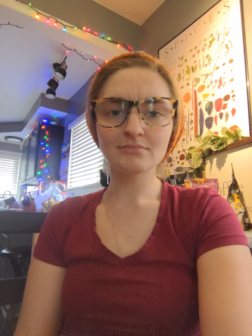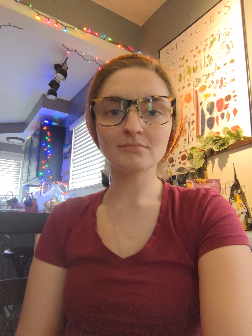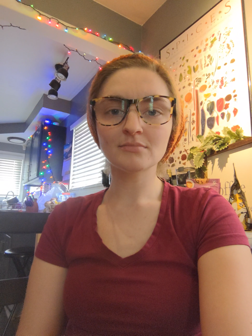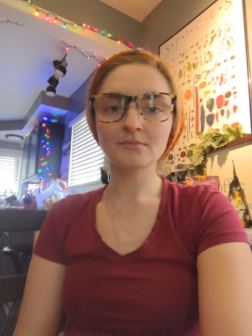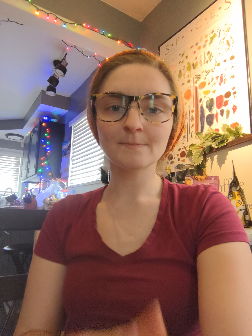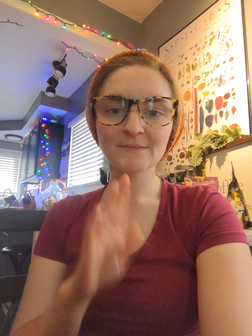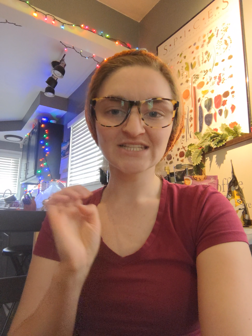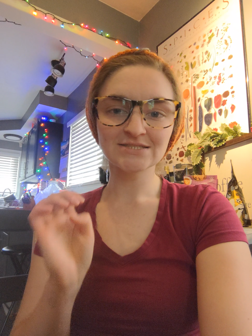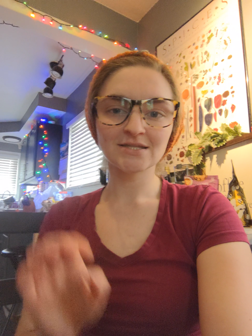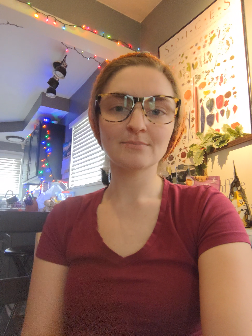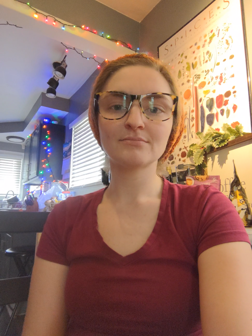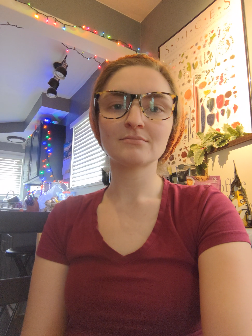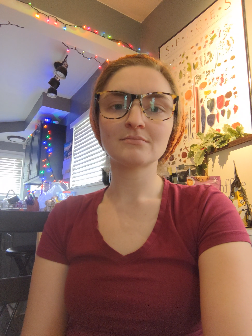bee